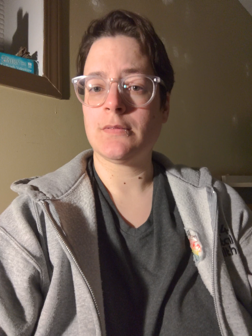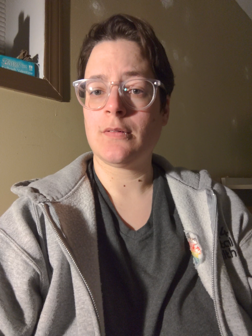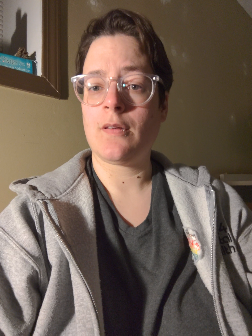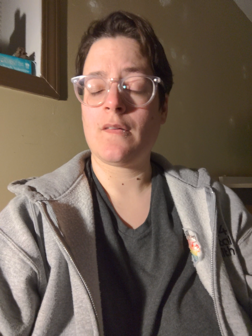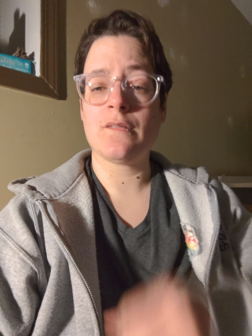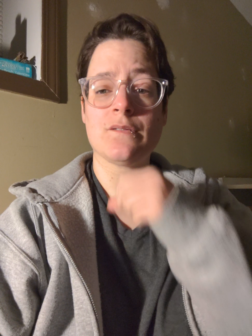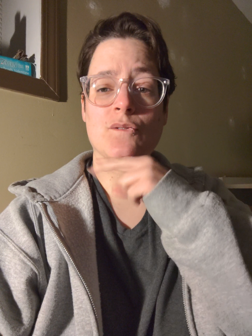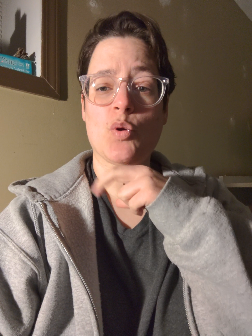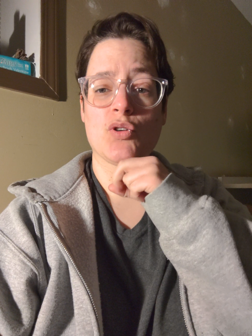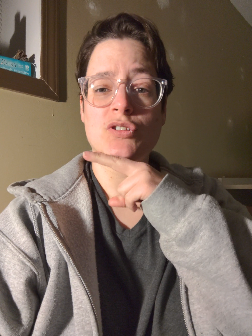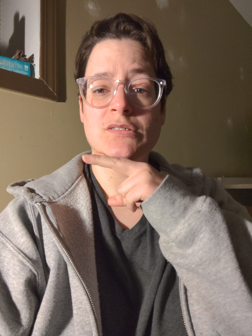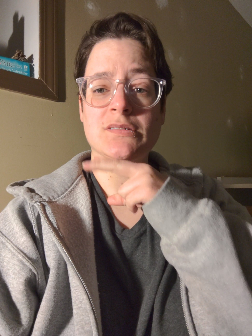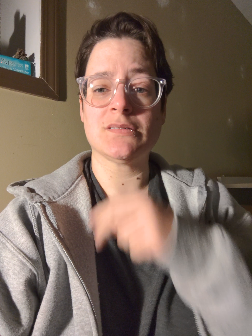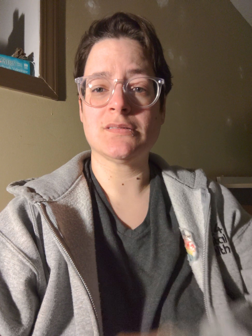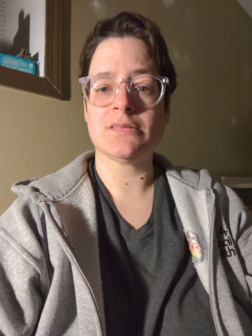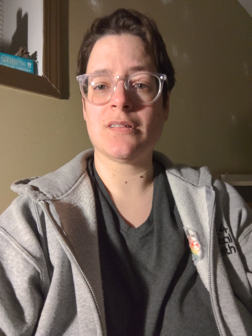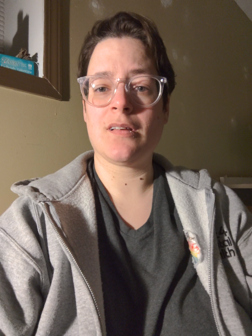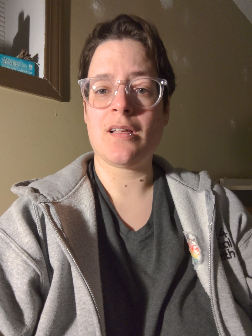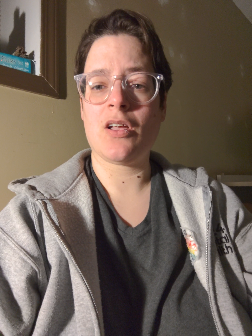frog